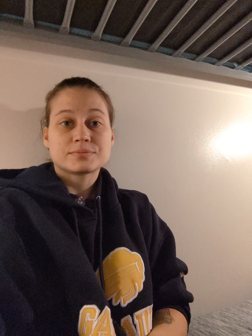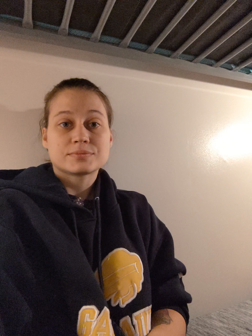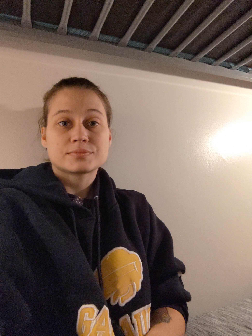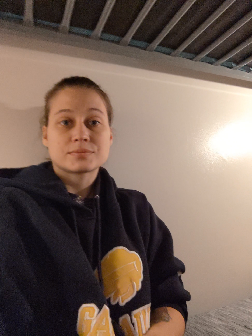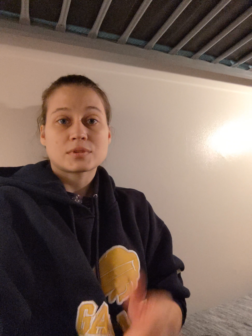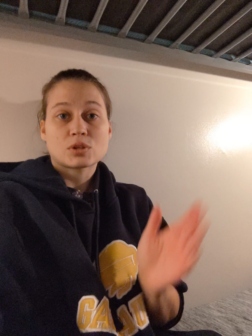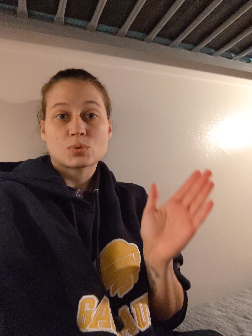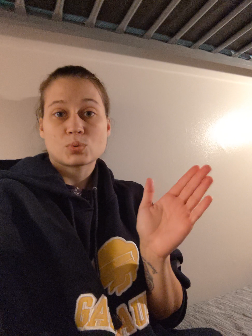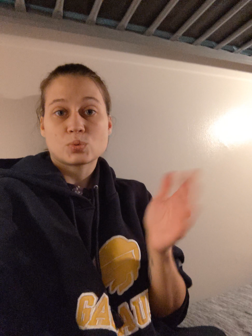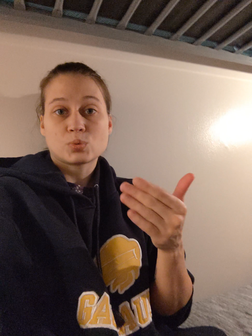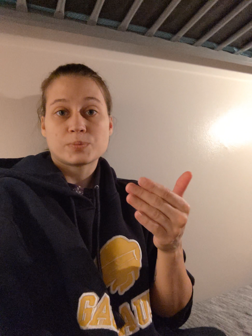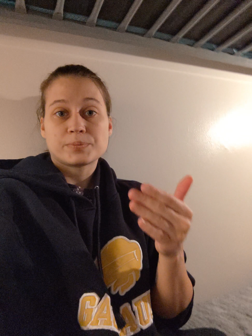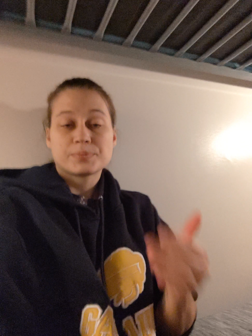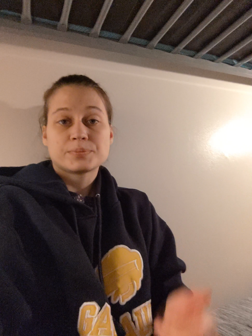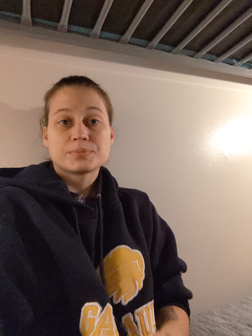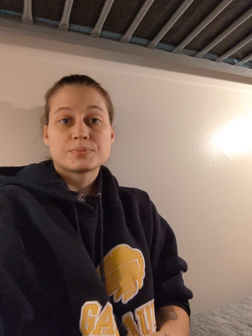room